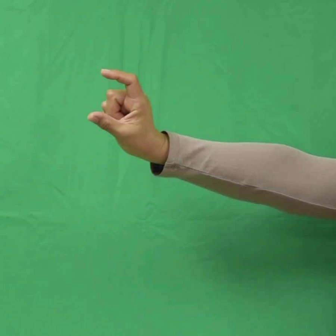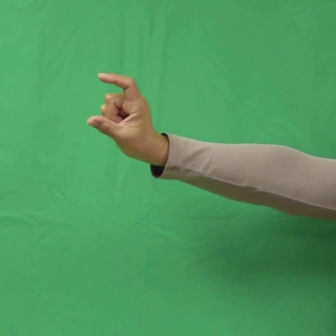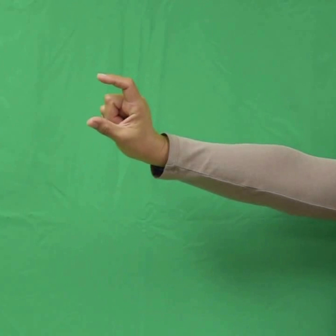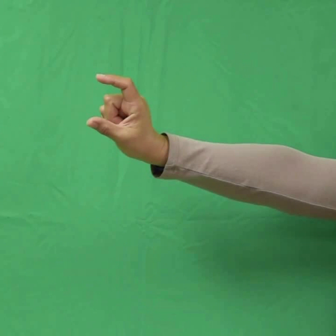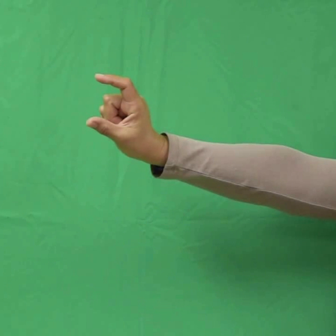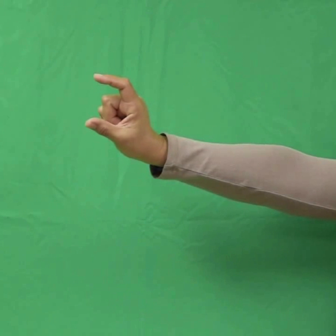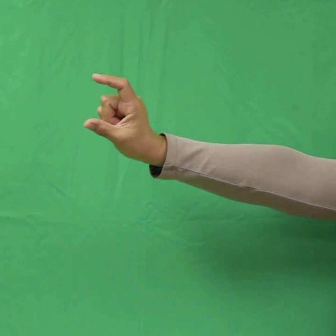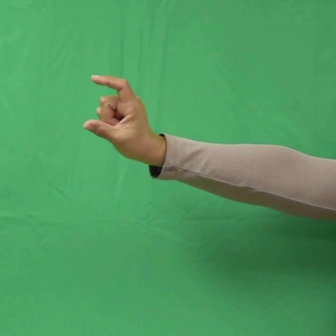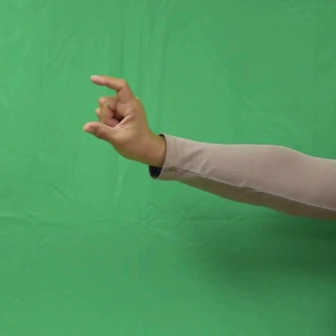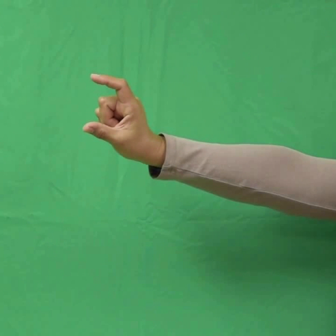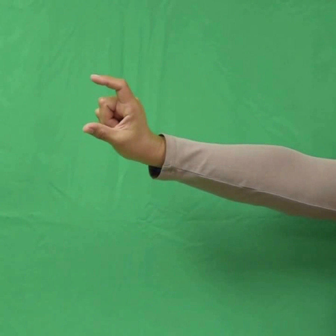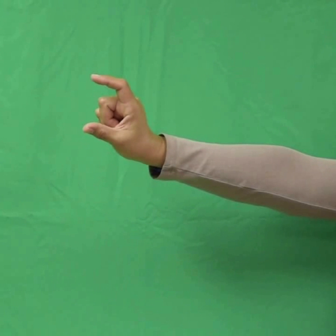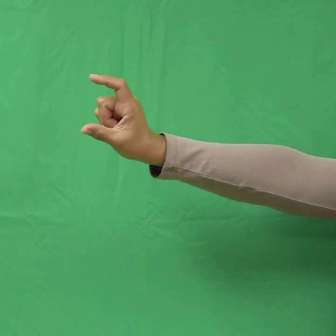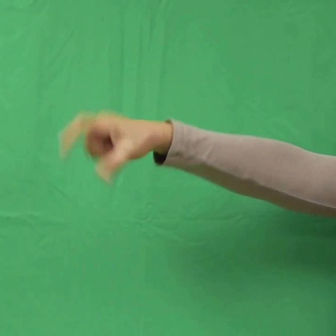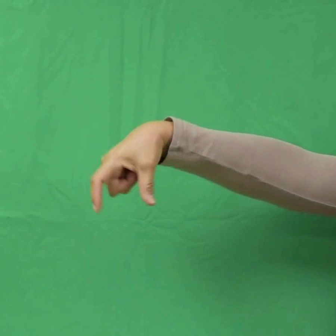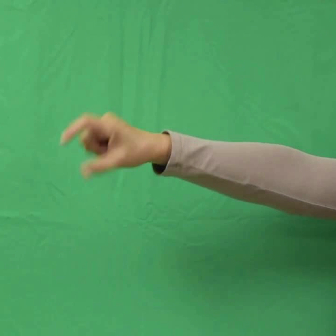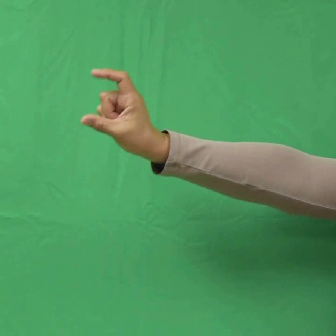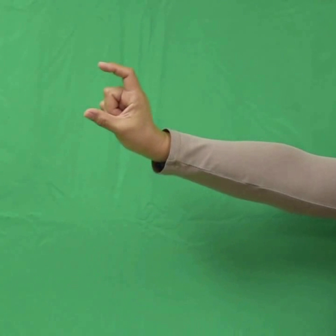Q